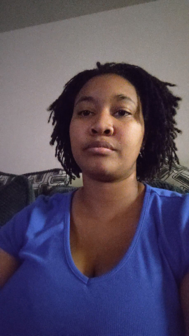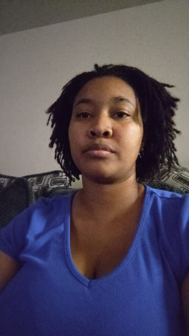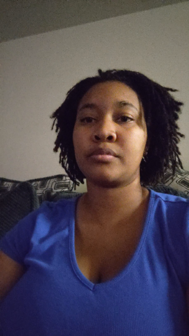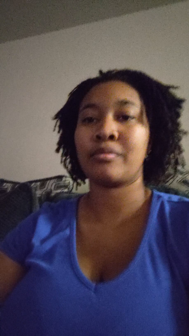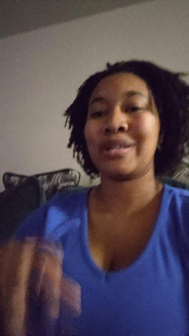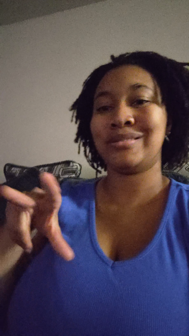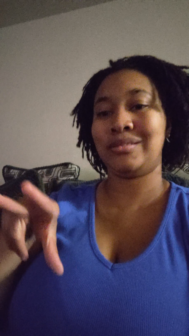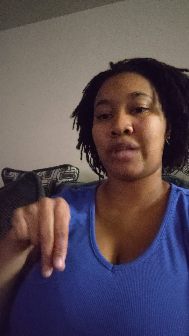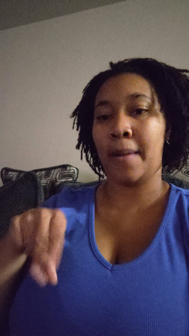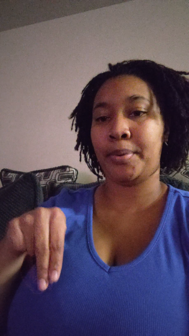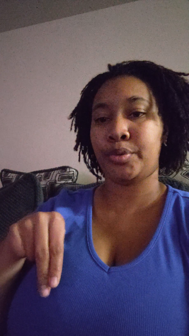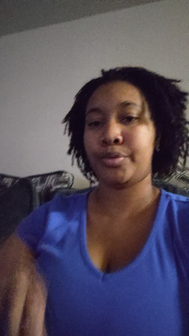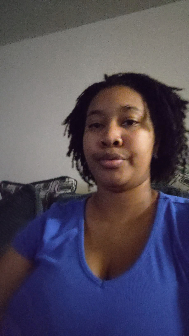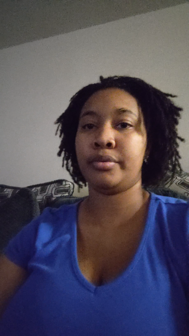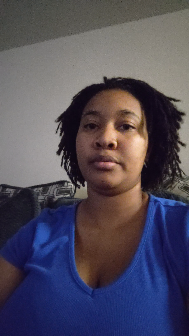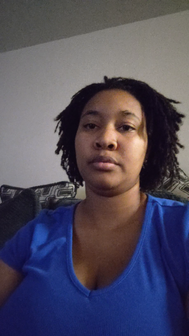diaper